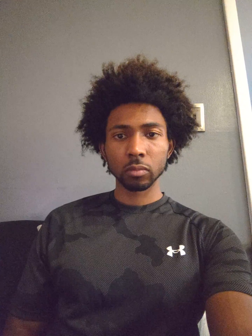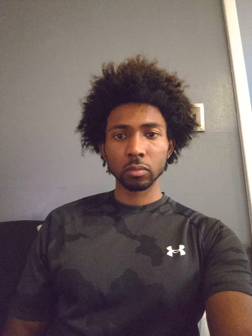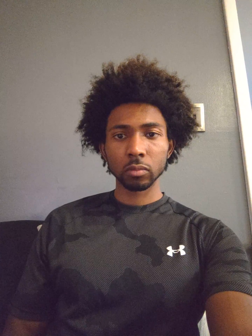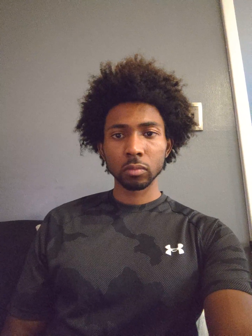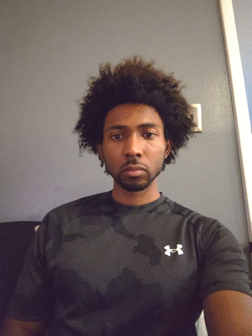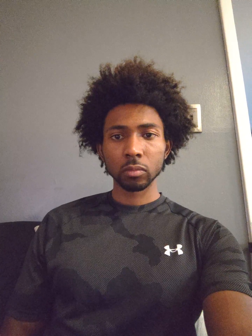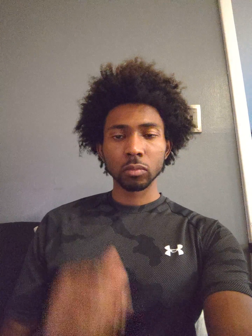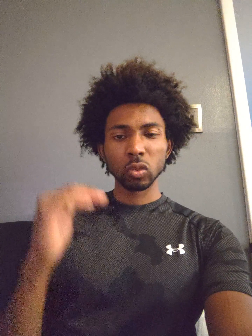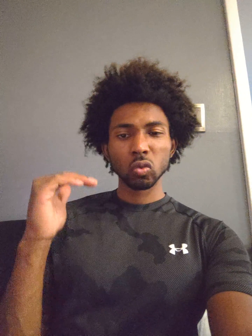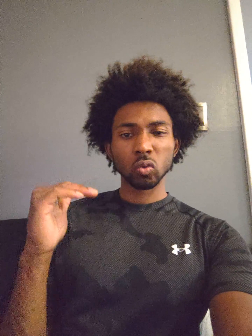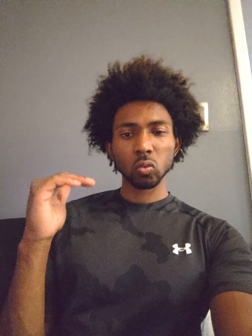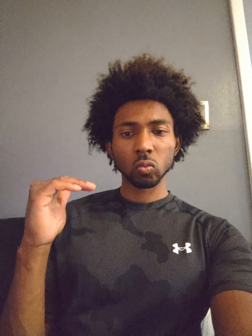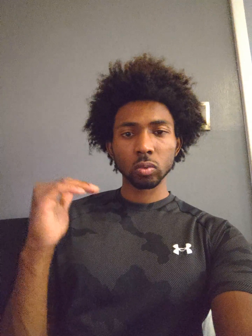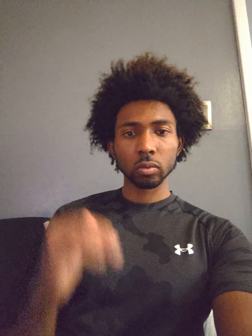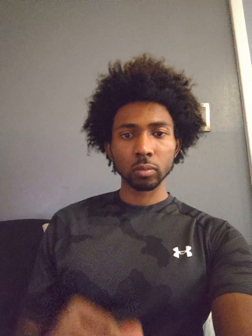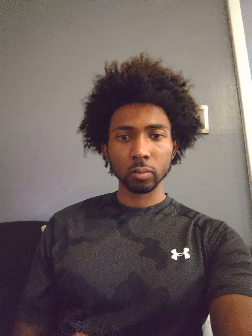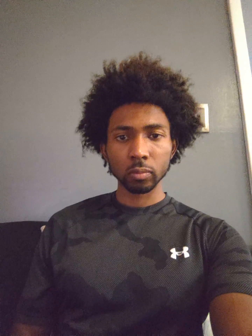little